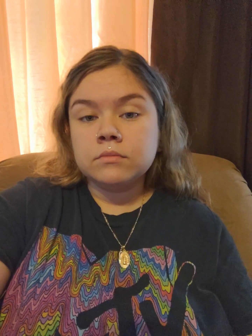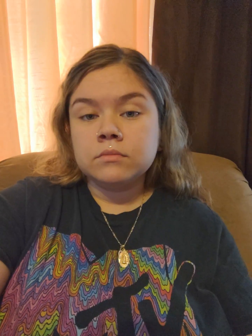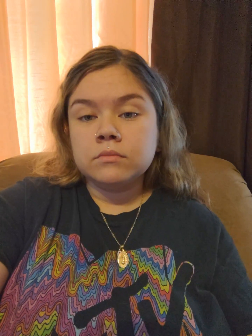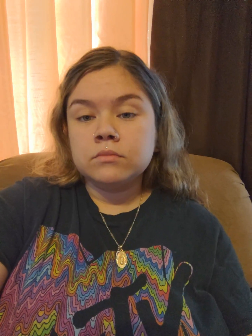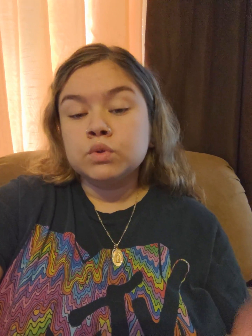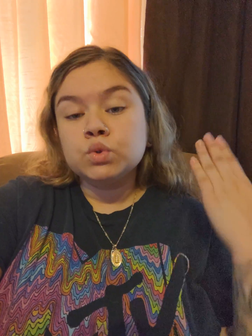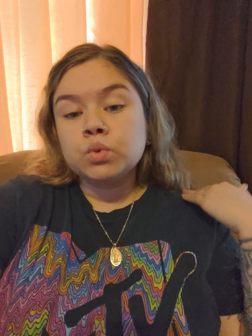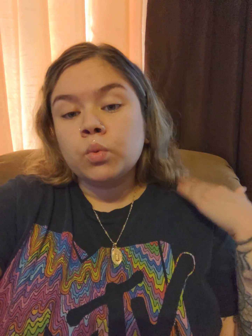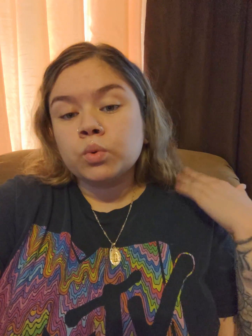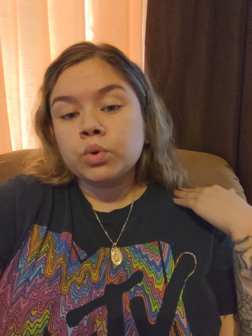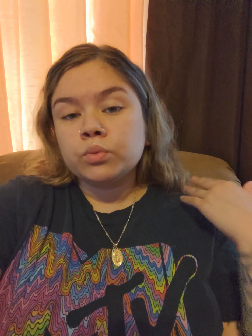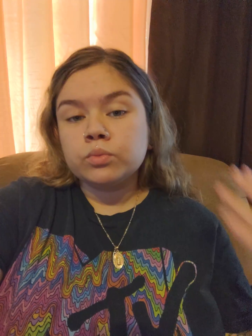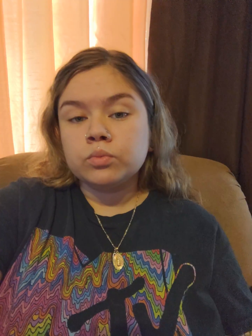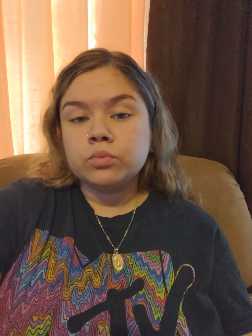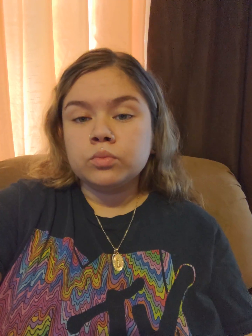shoulder